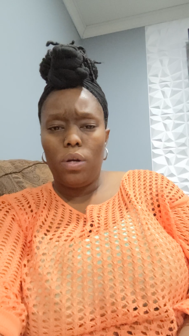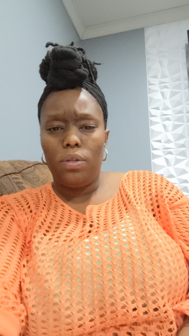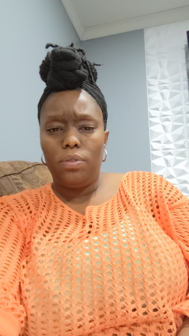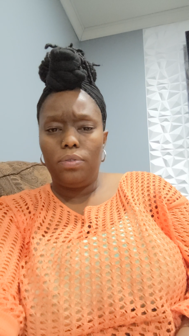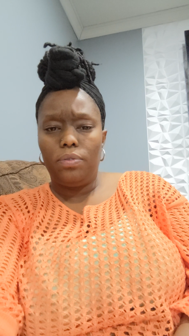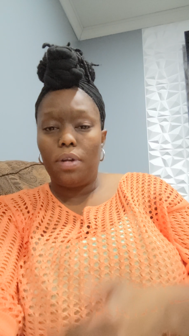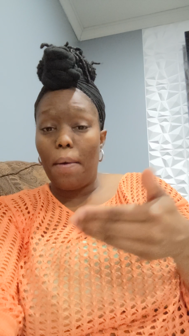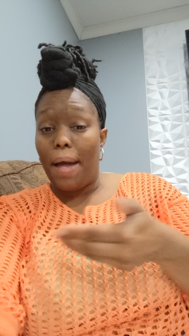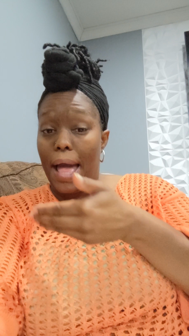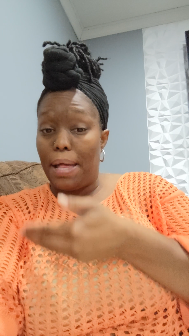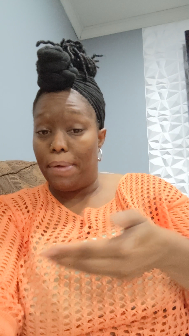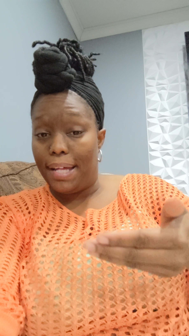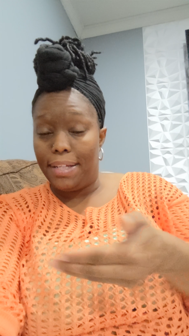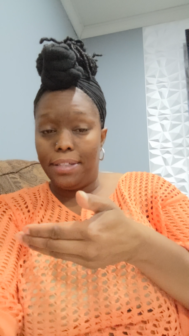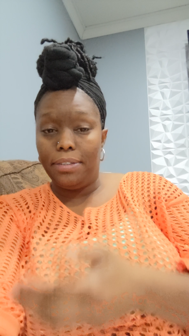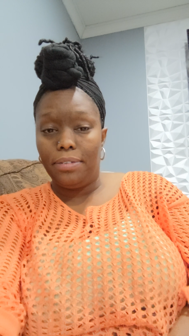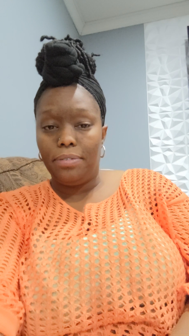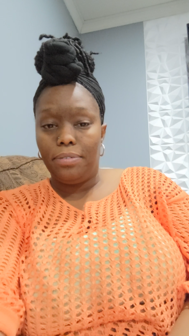baby